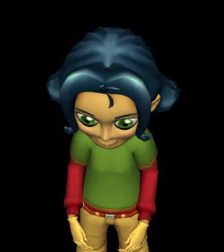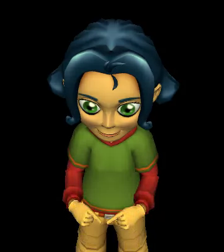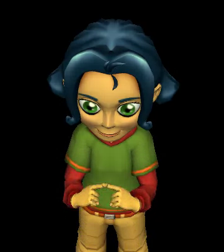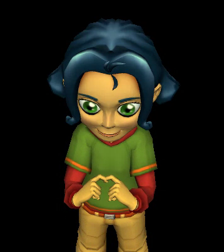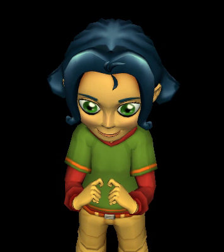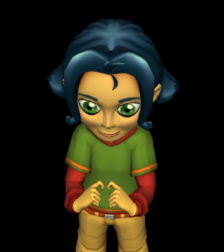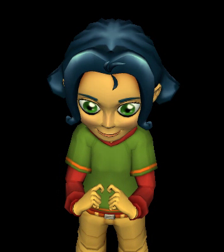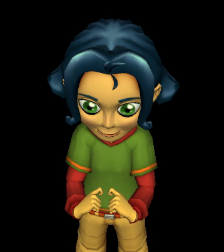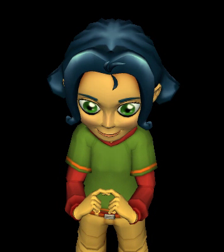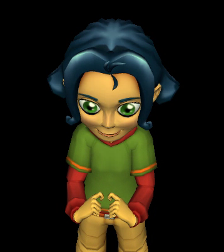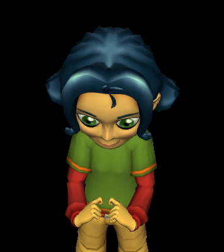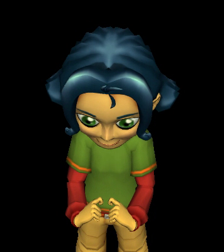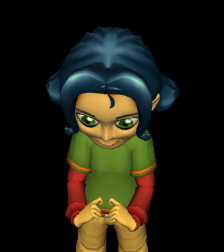أحسب